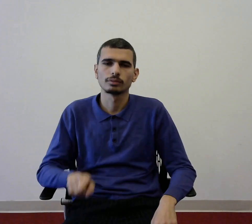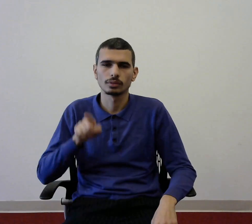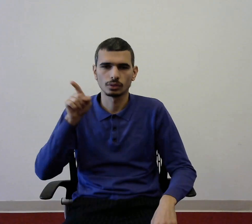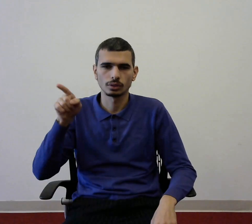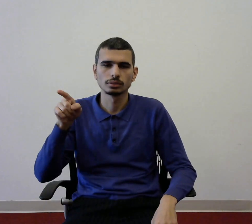O